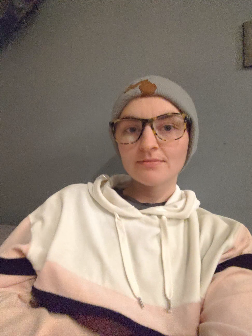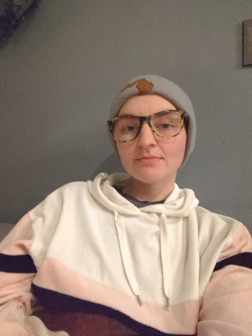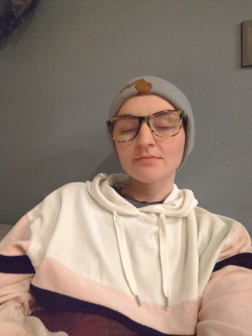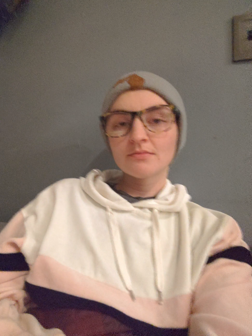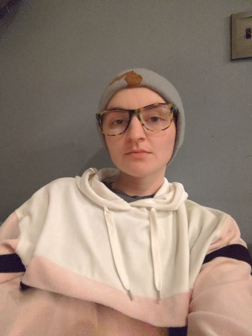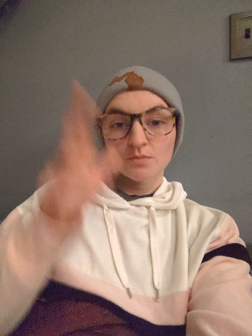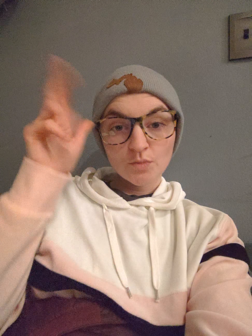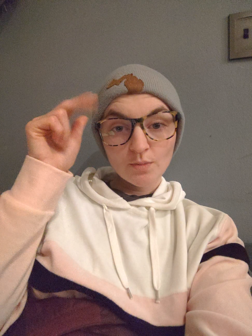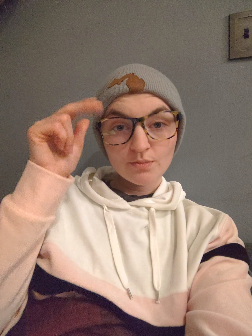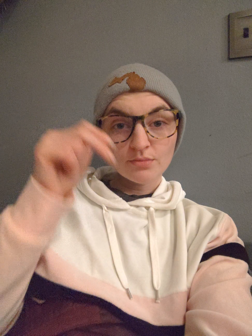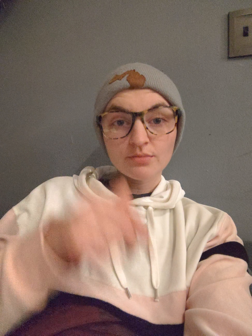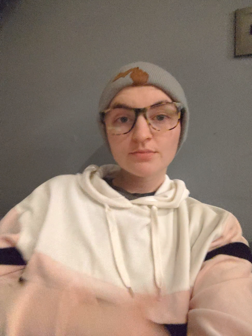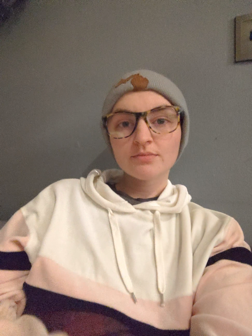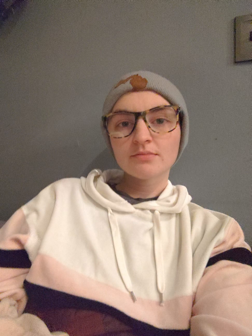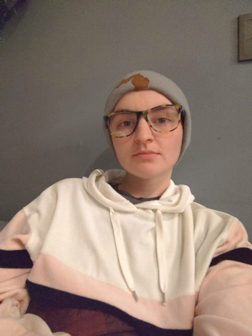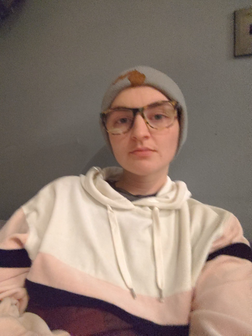horse